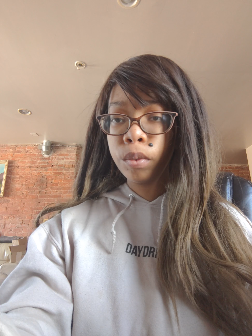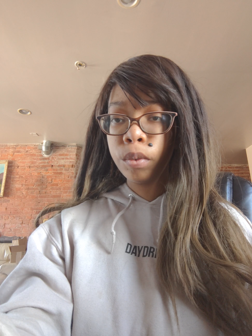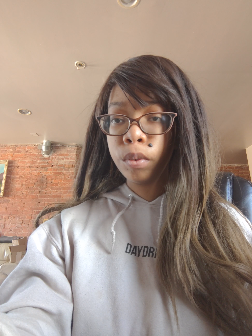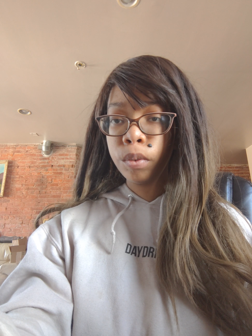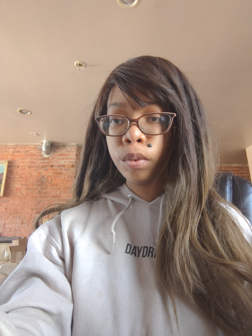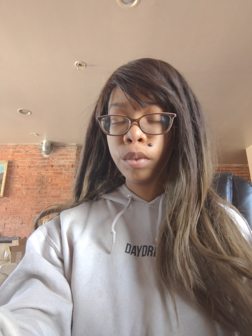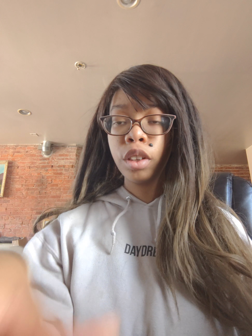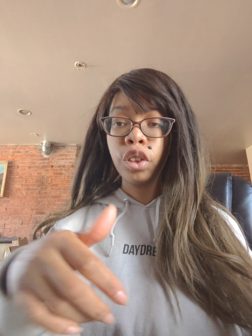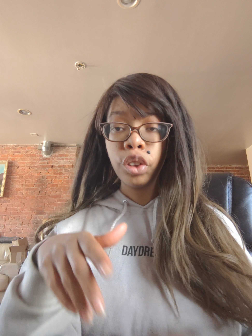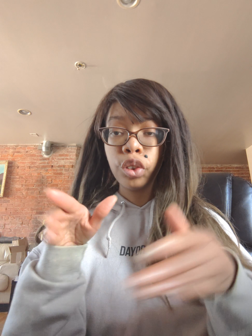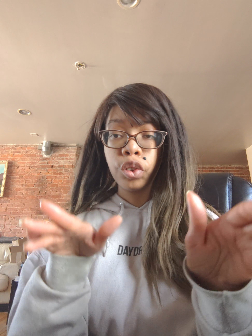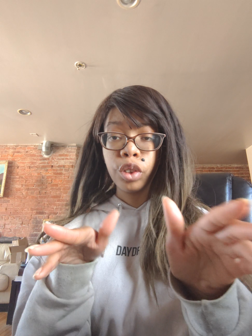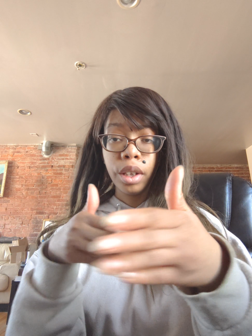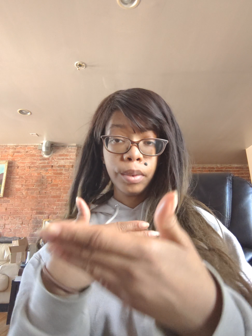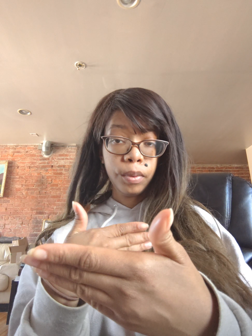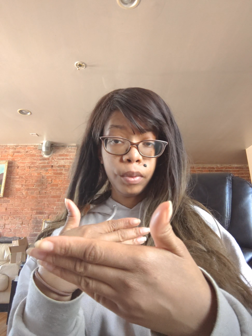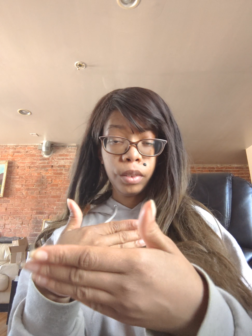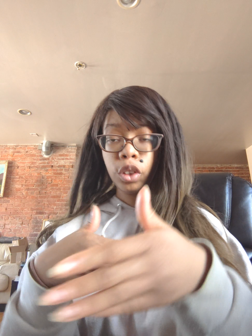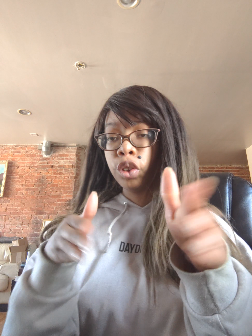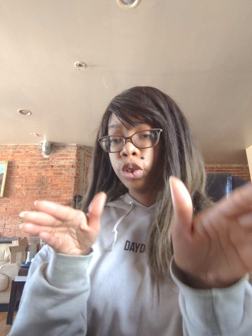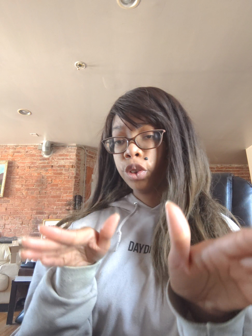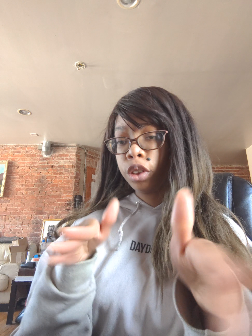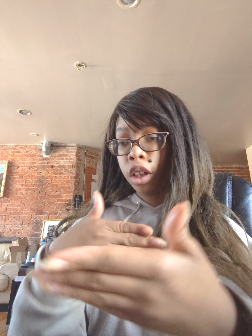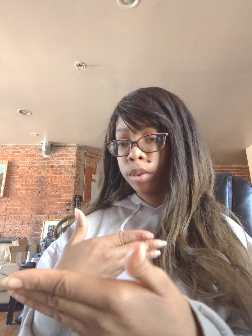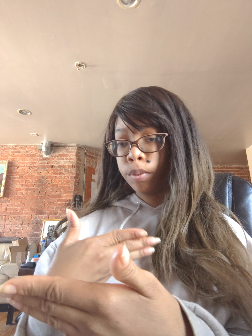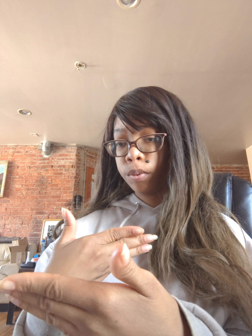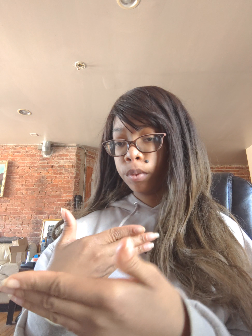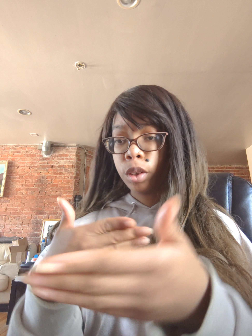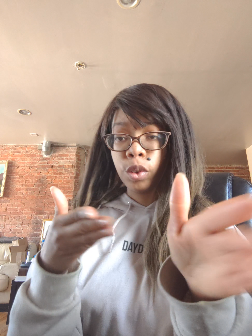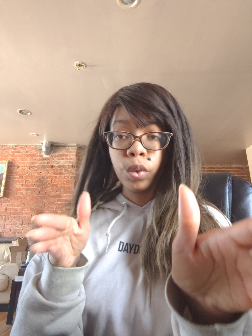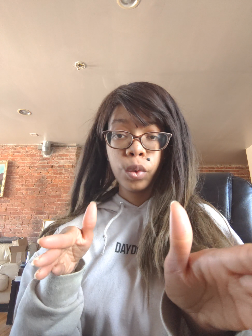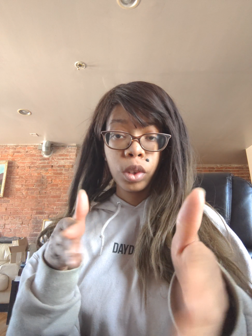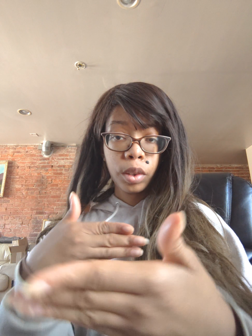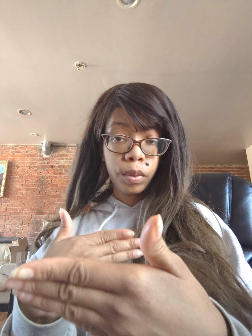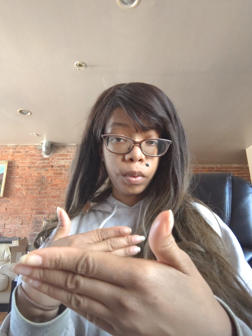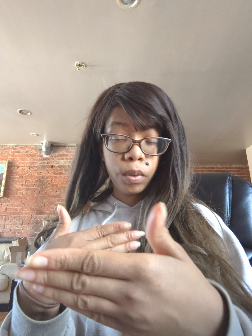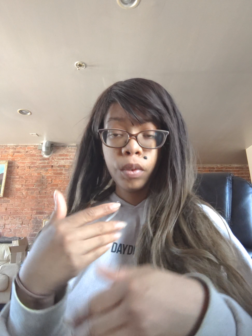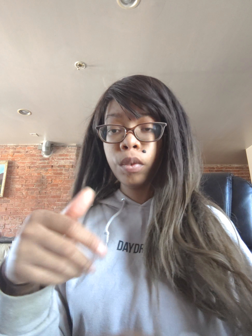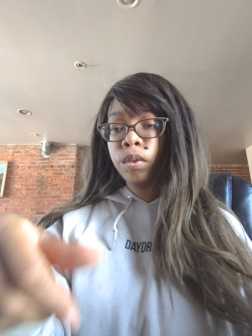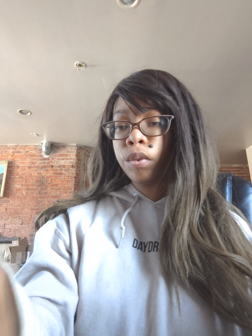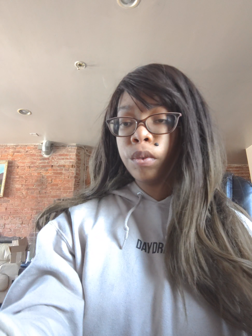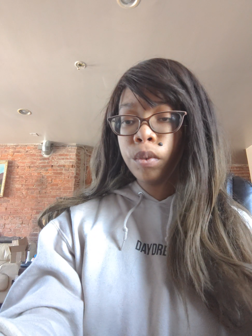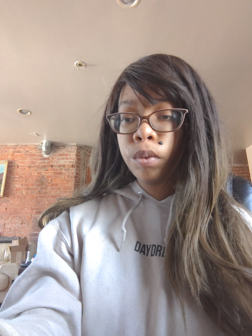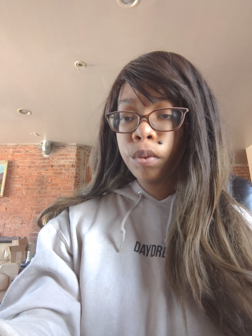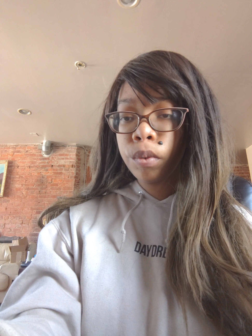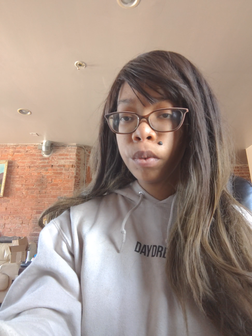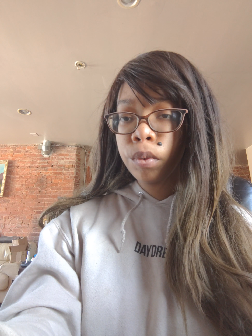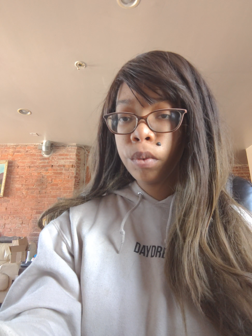room